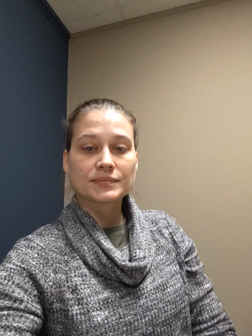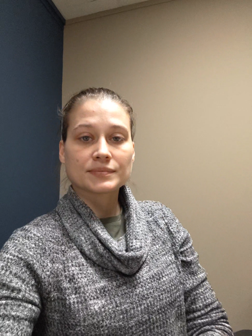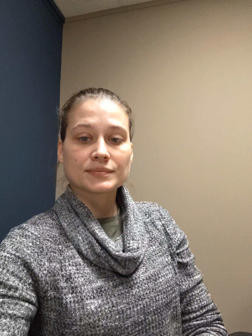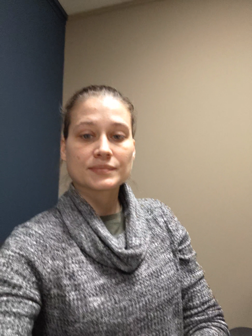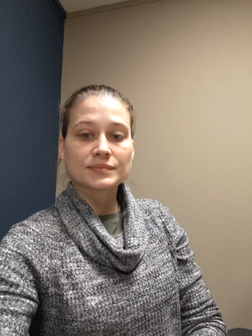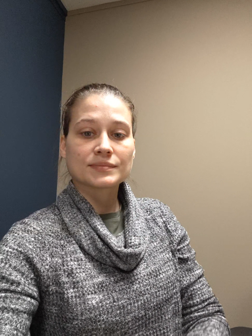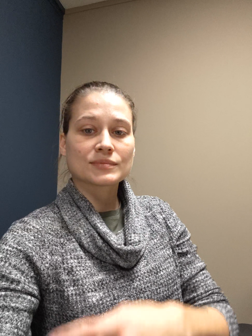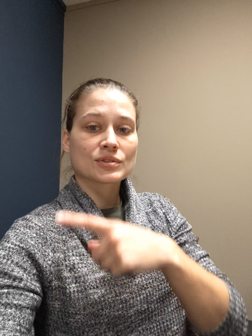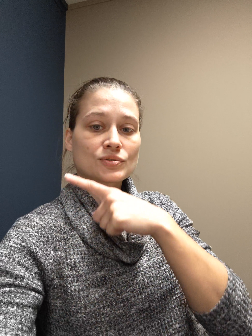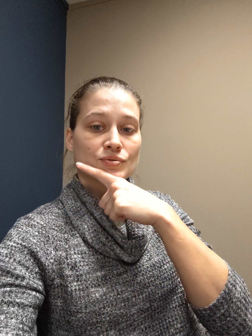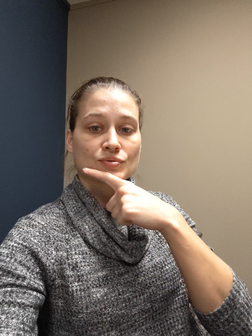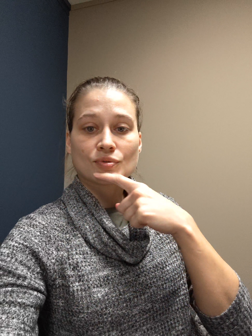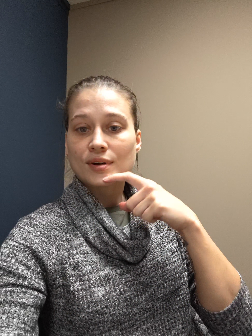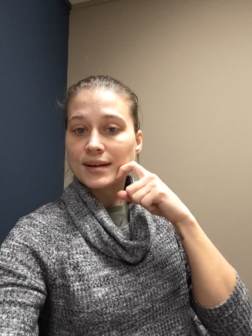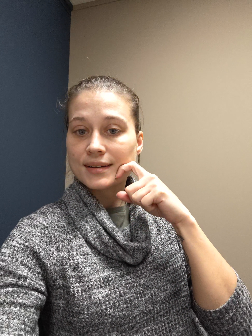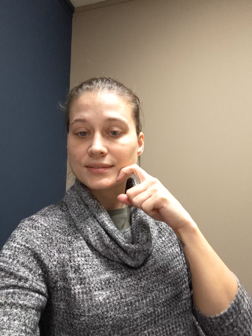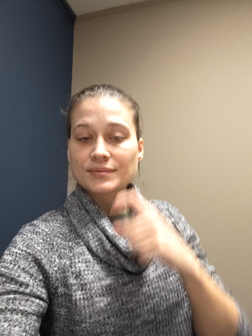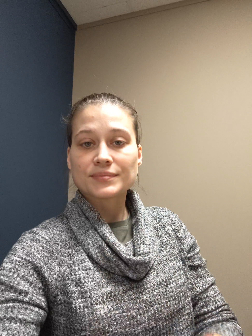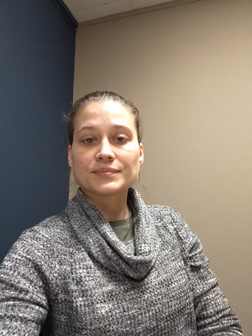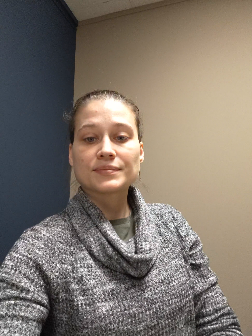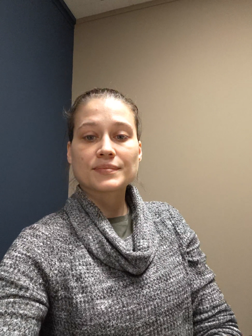dry